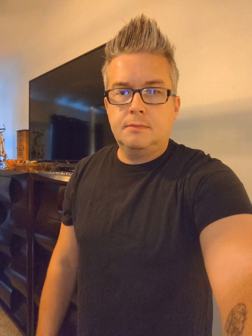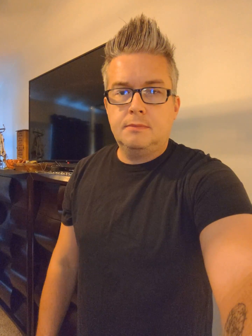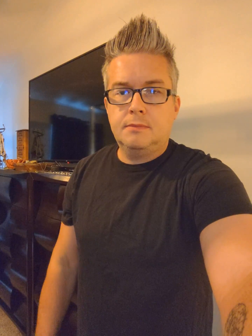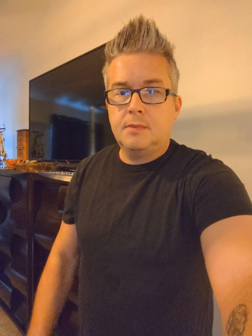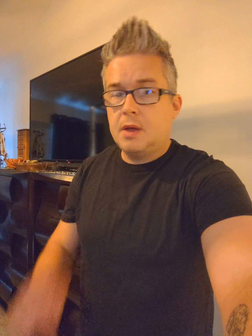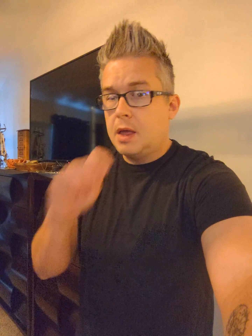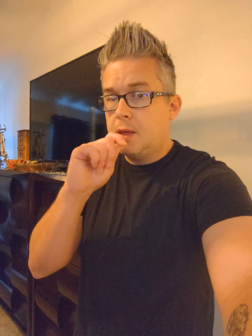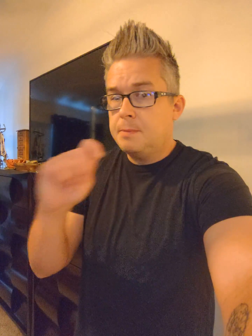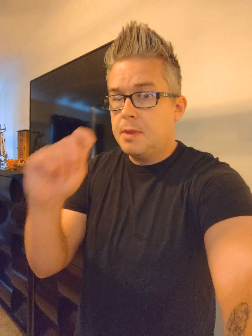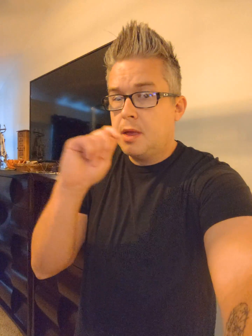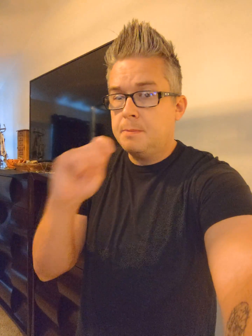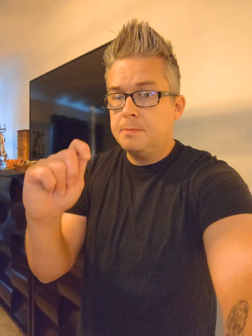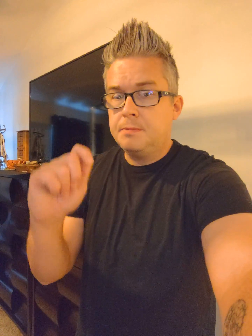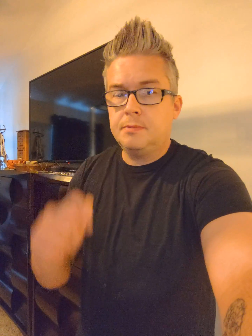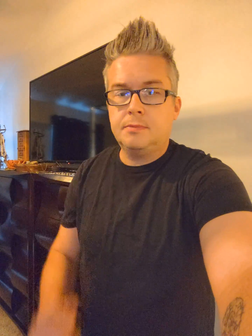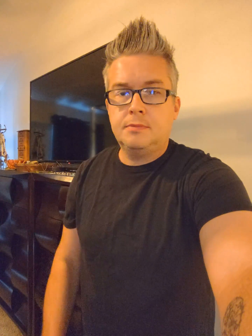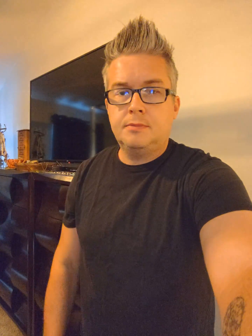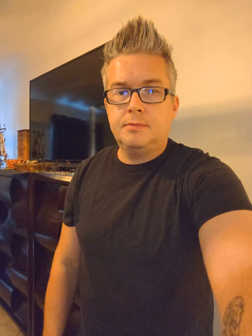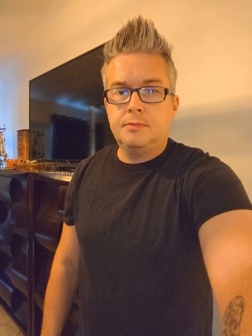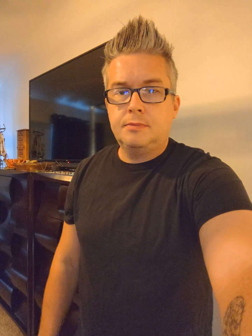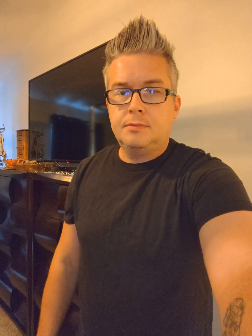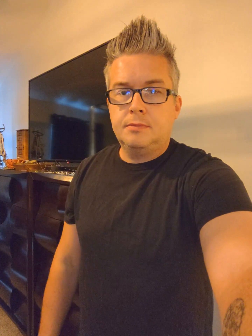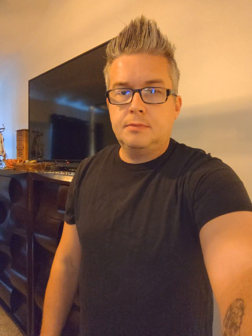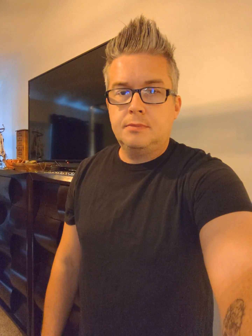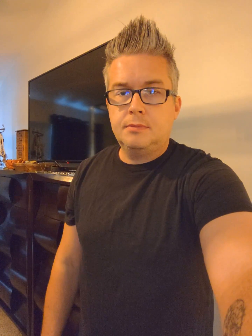popsicle